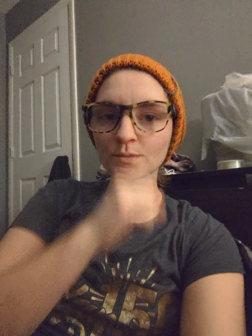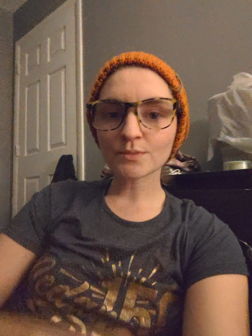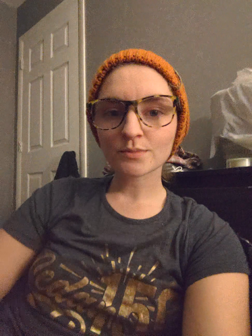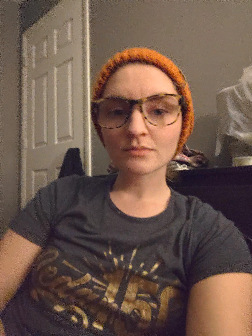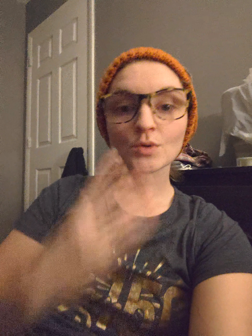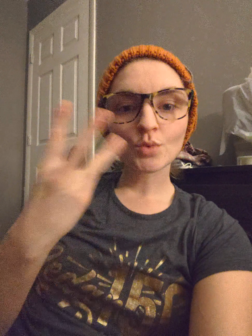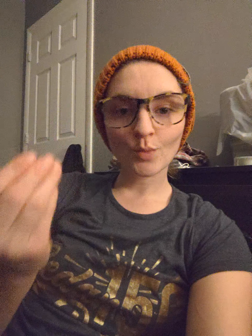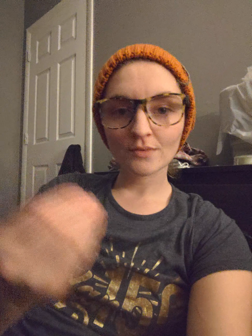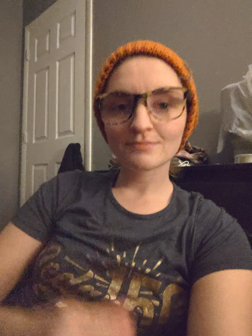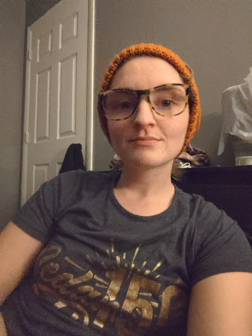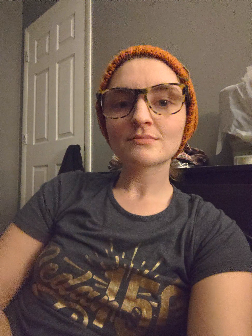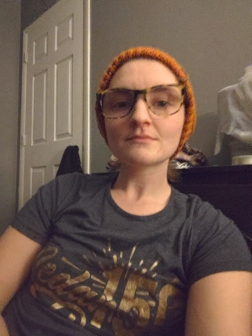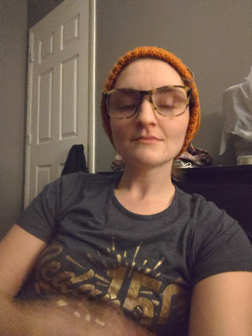go